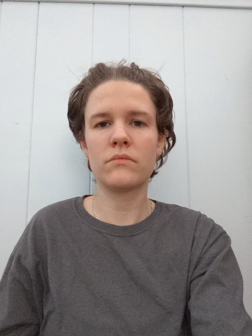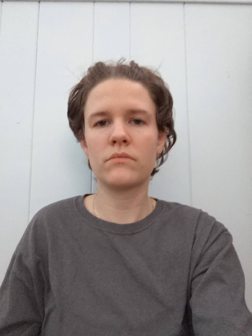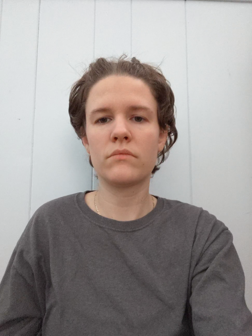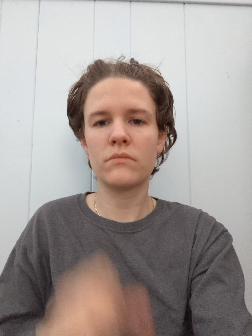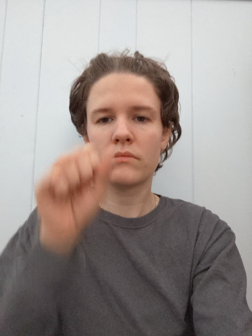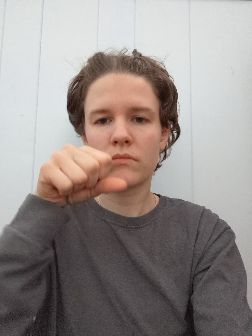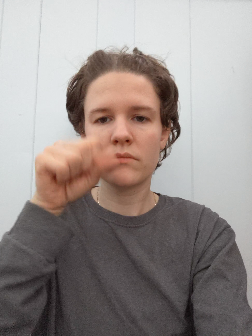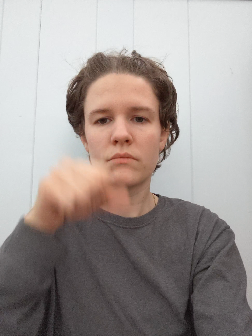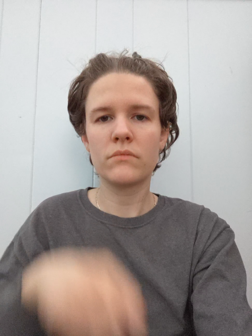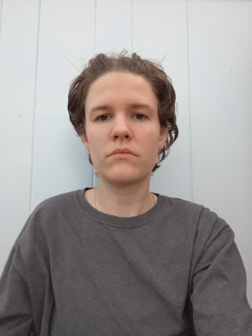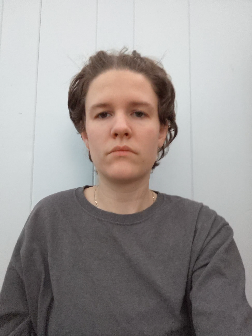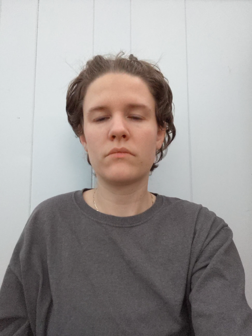carrot